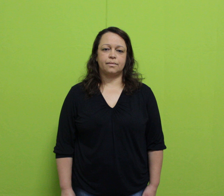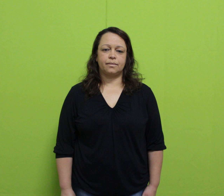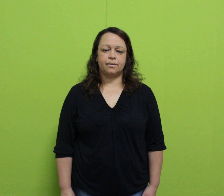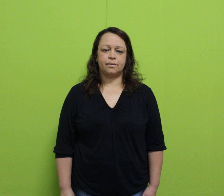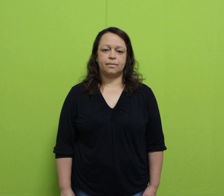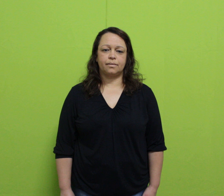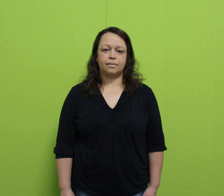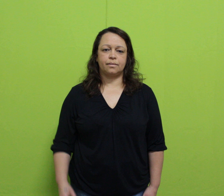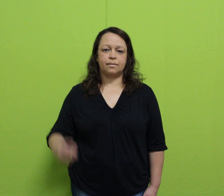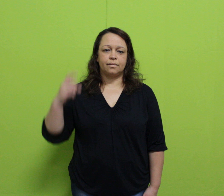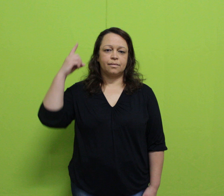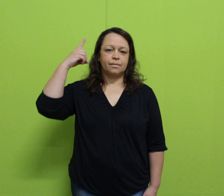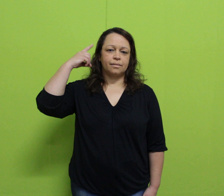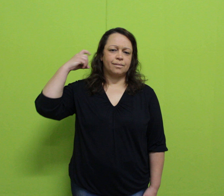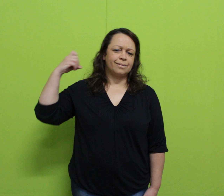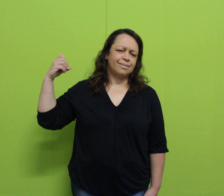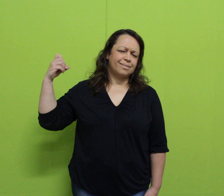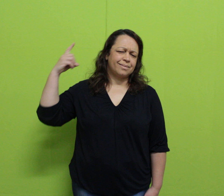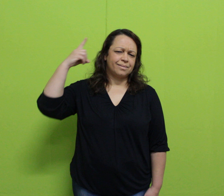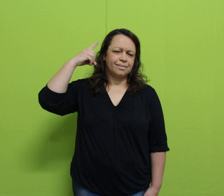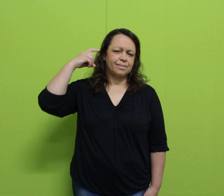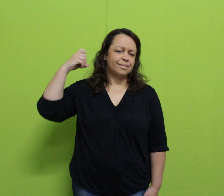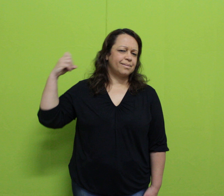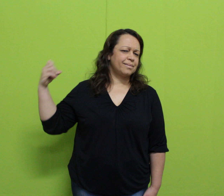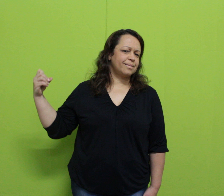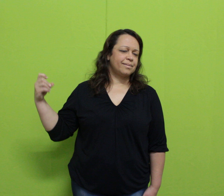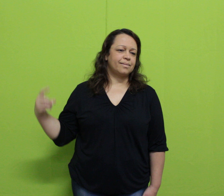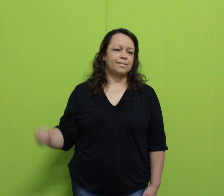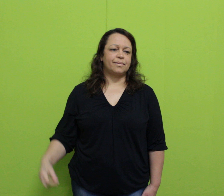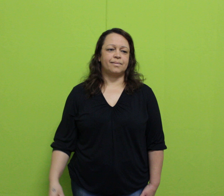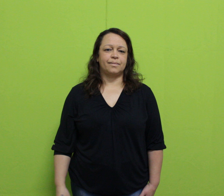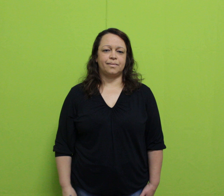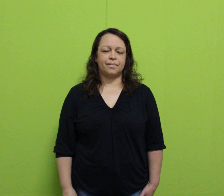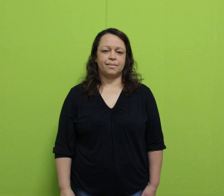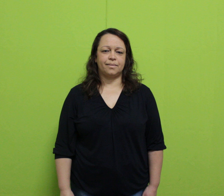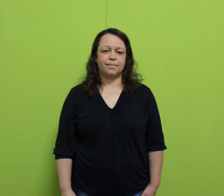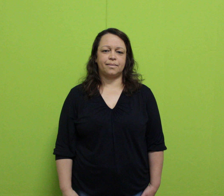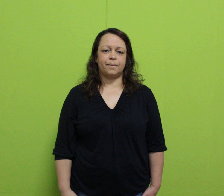barulho